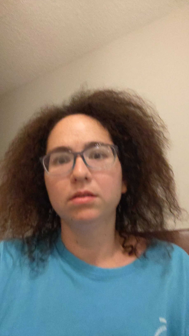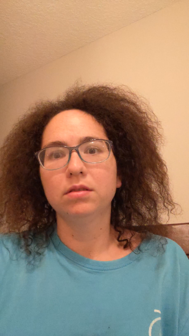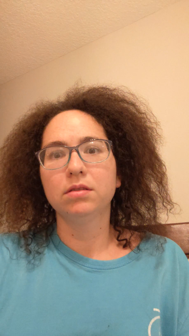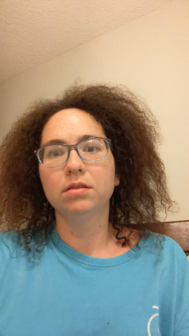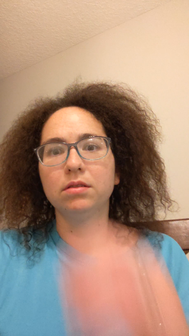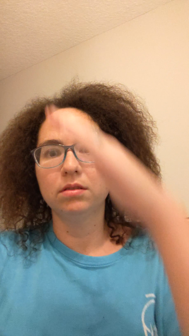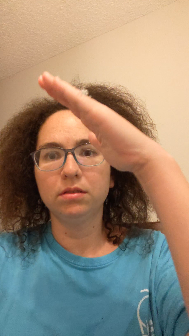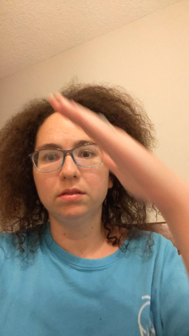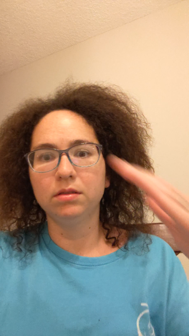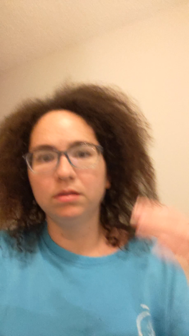roof